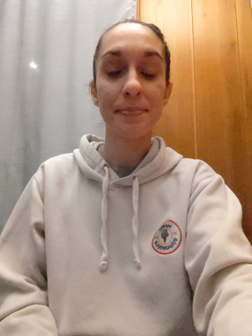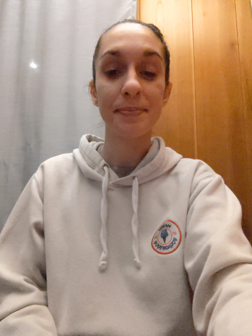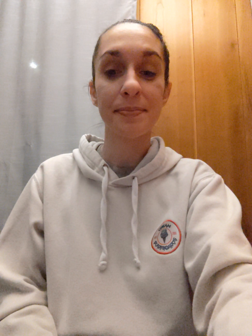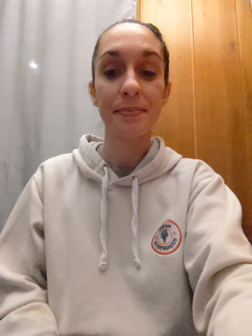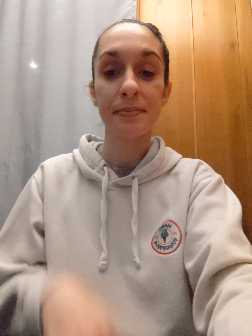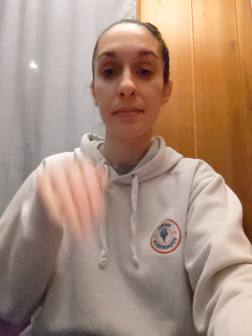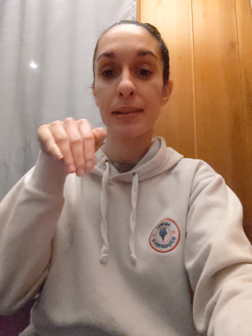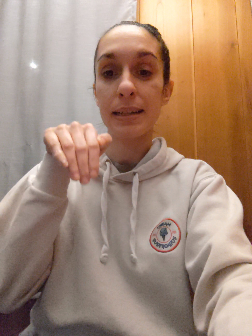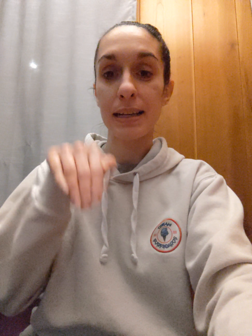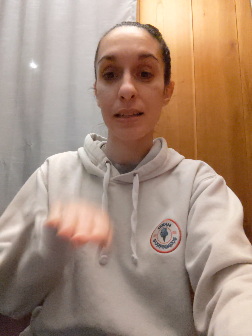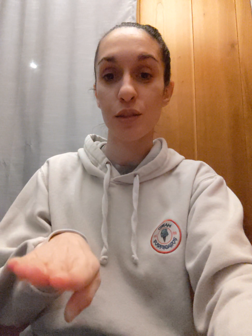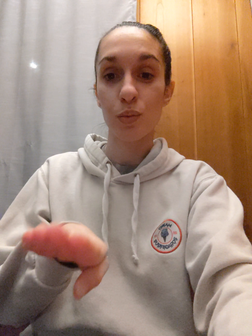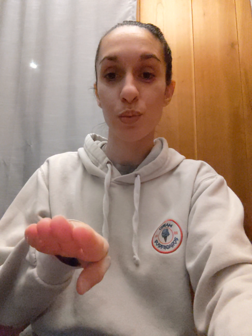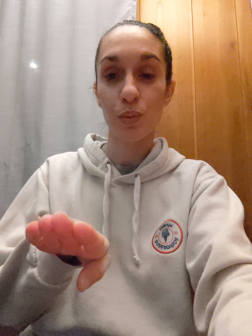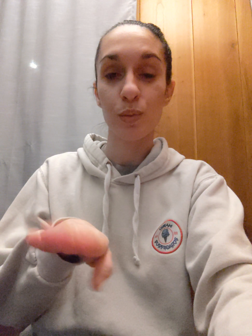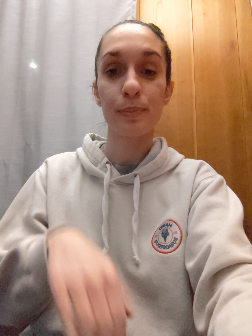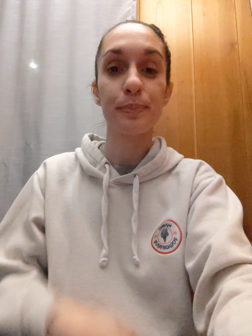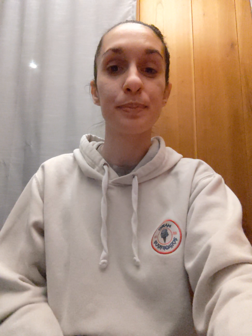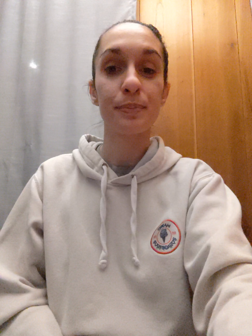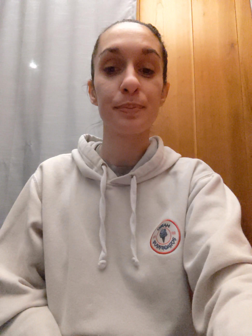into